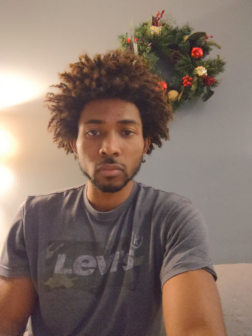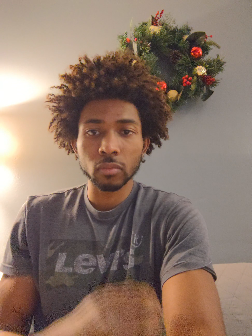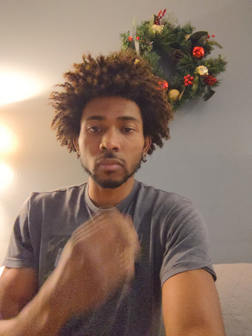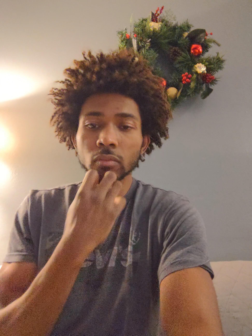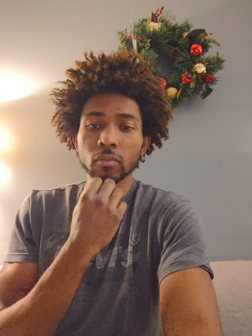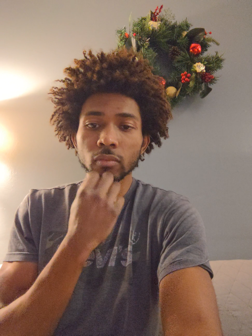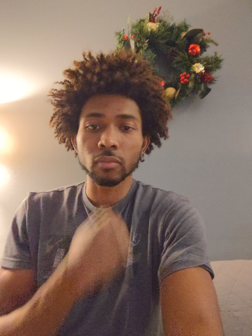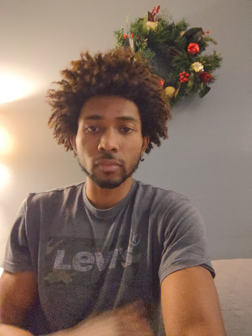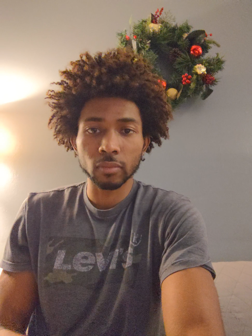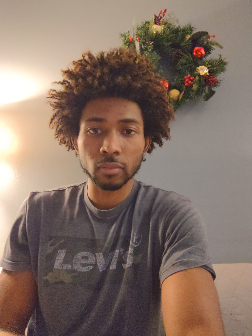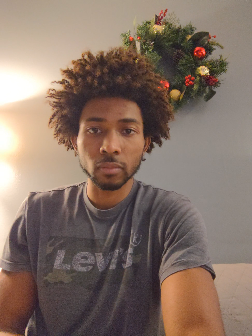underwear